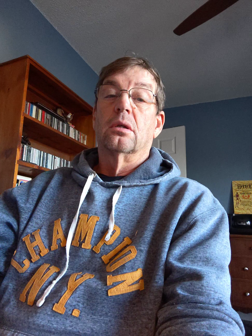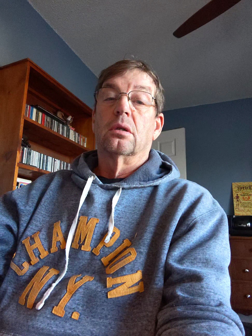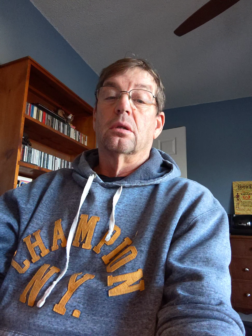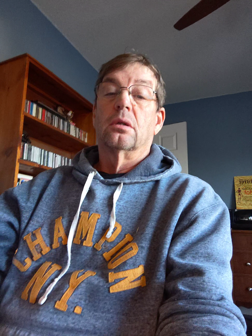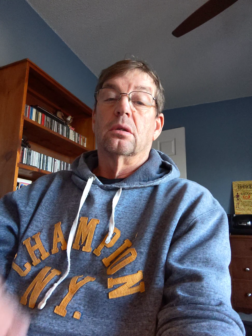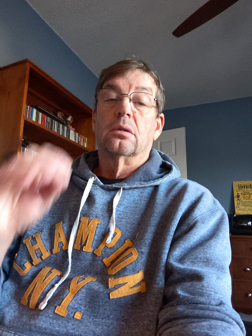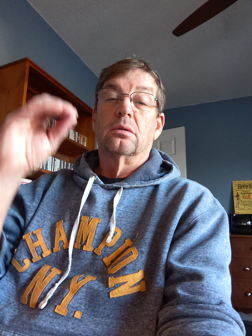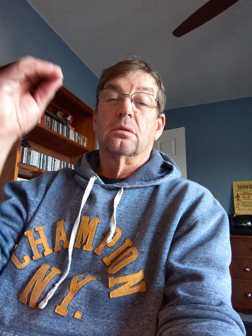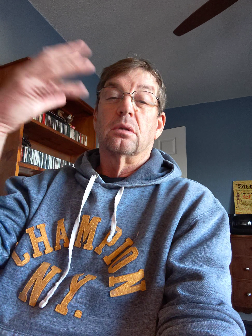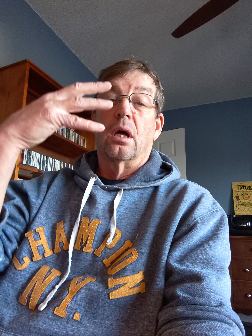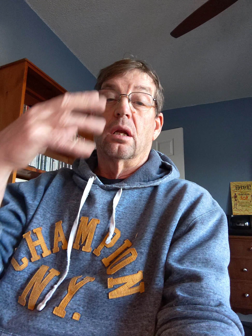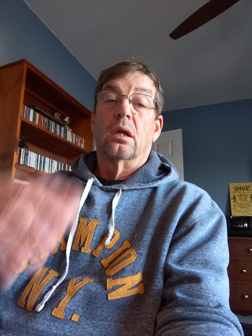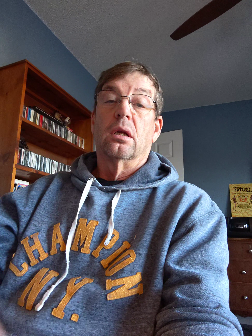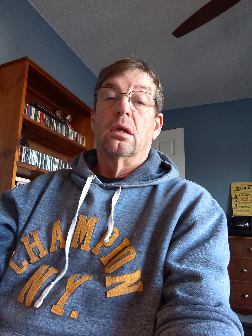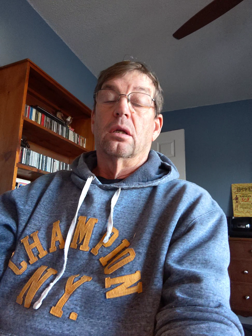sun